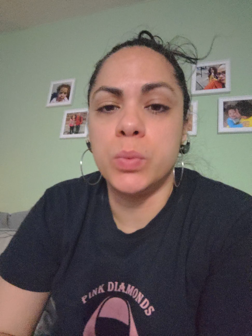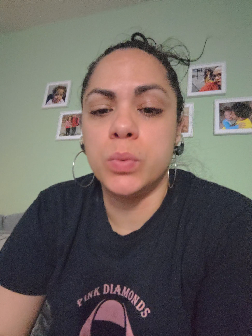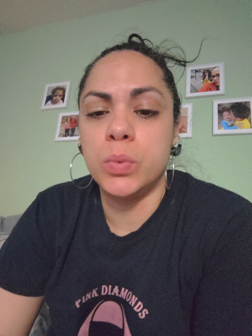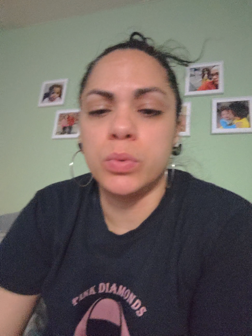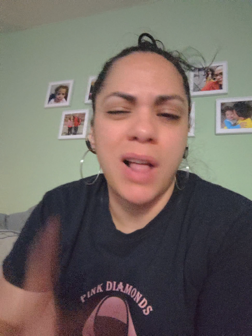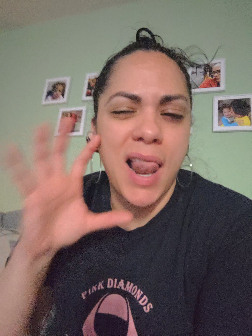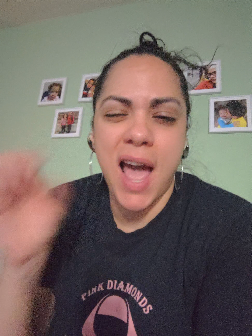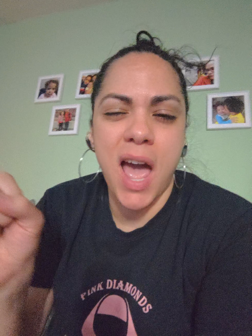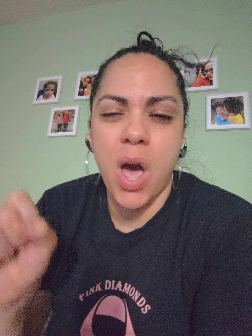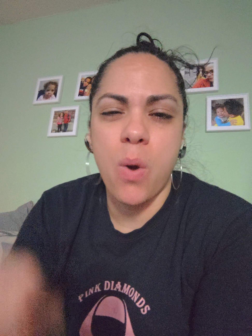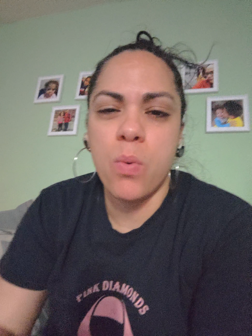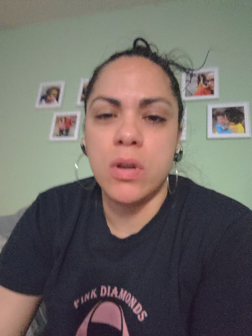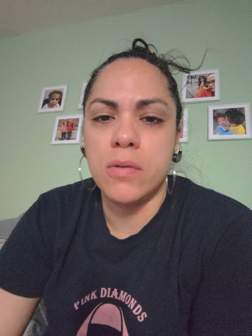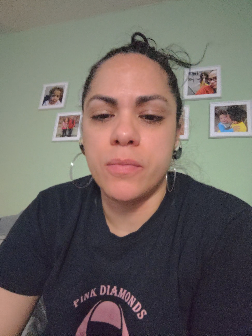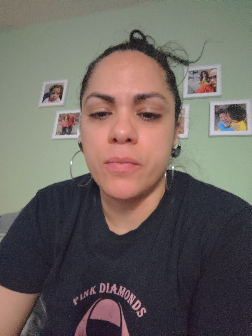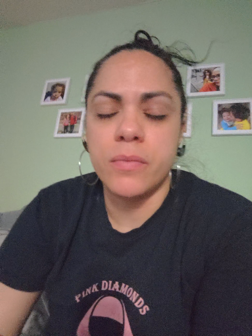loud